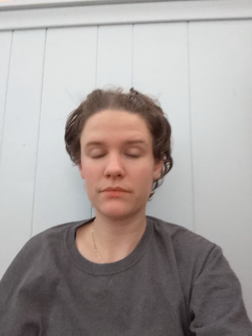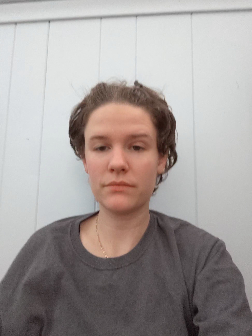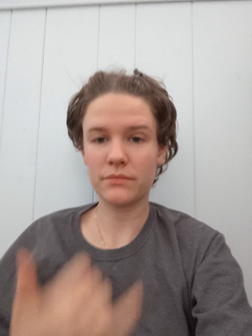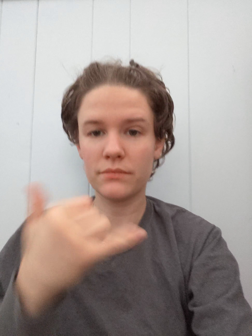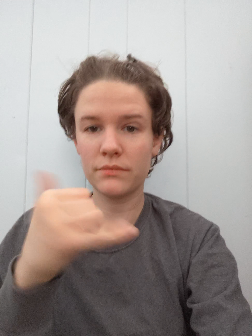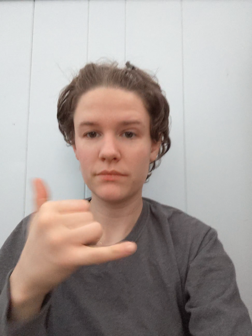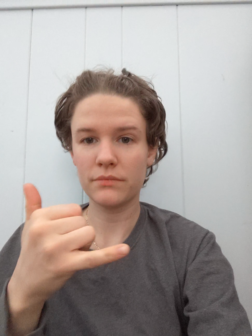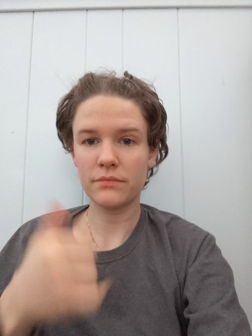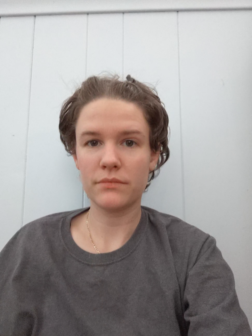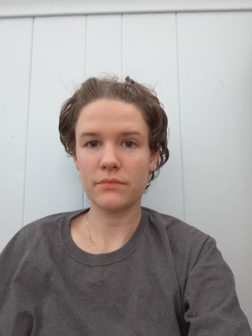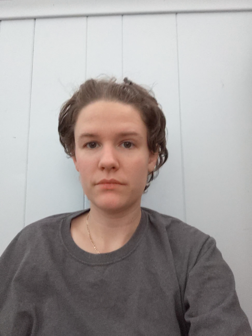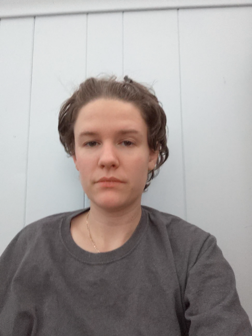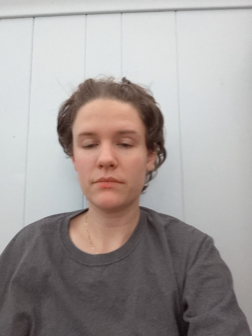yellow